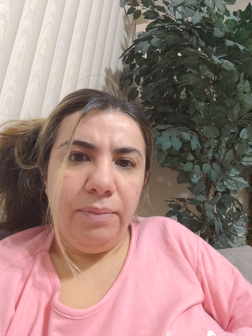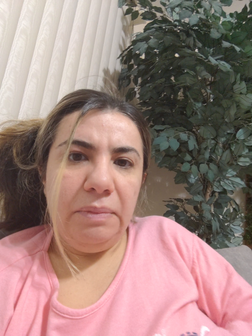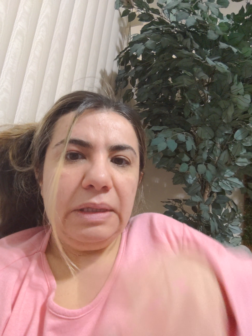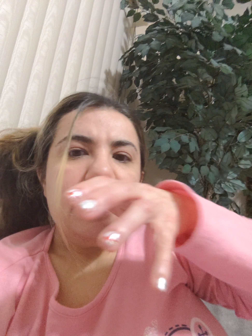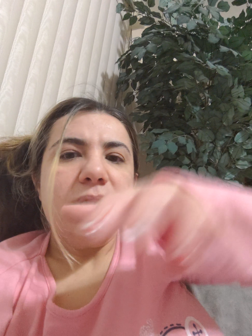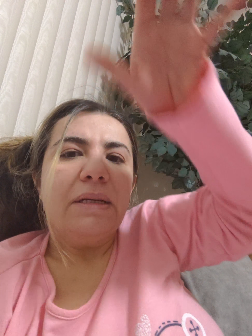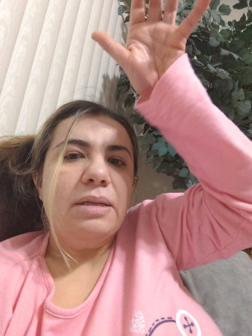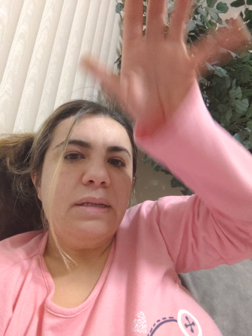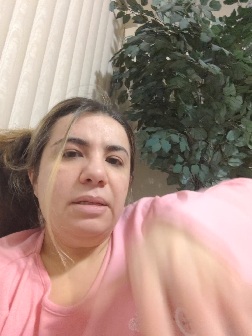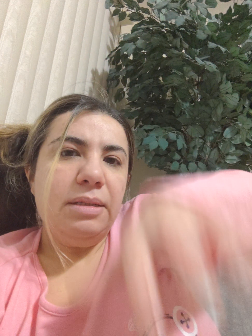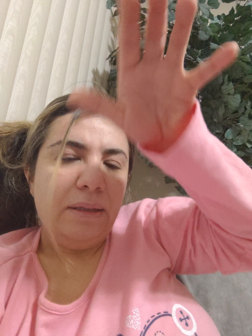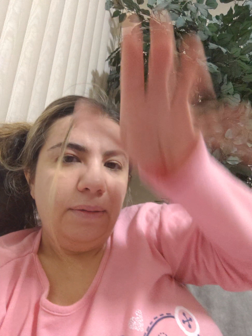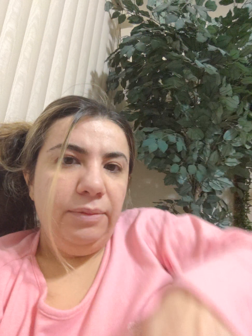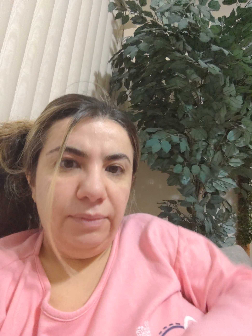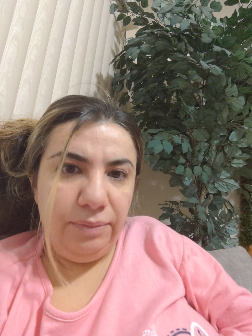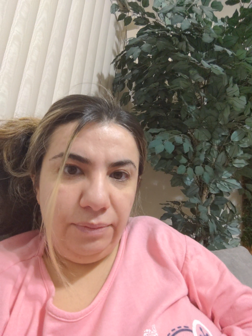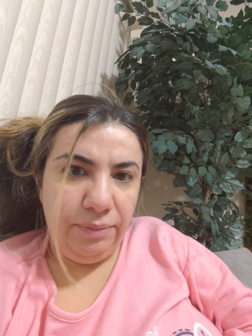alligator